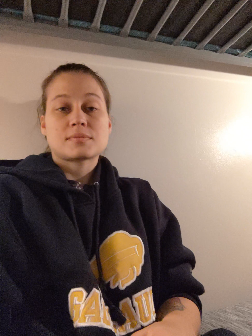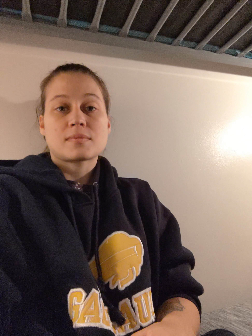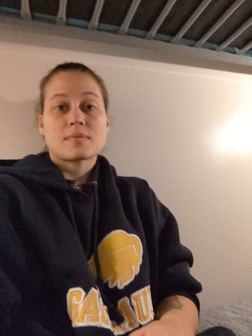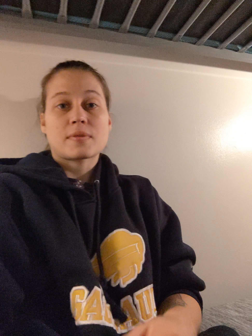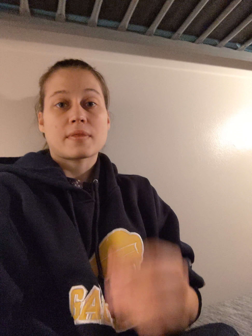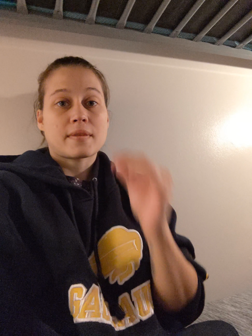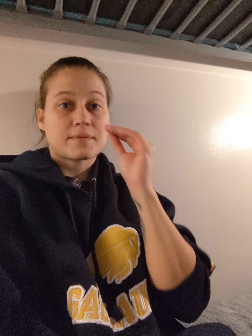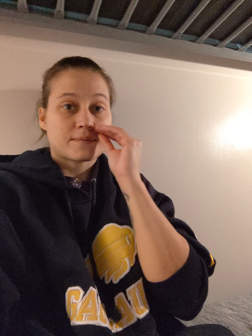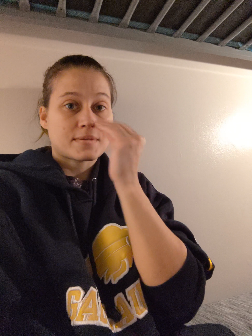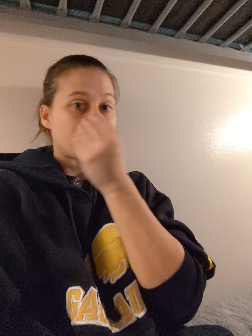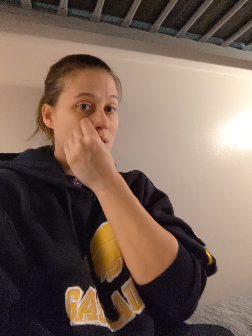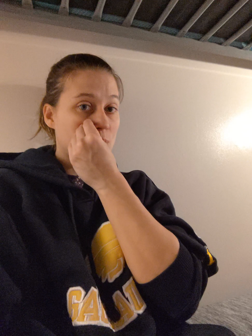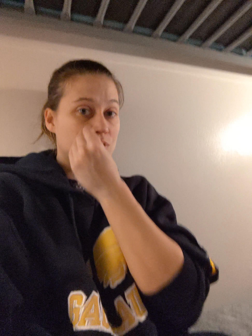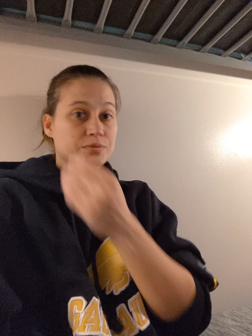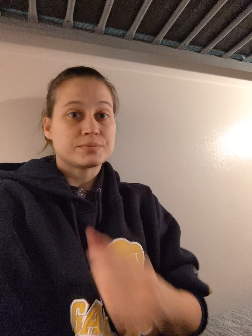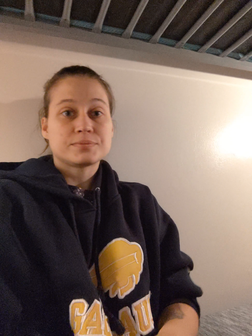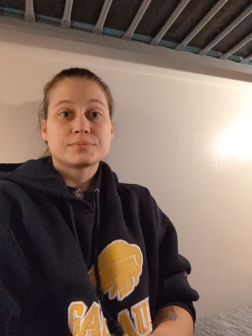flower